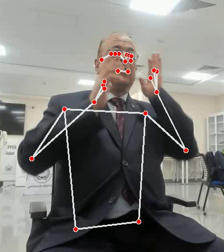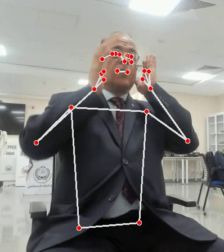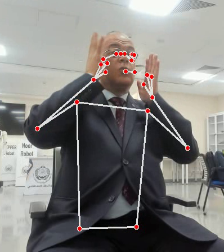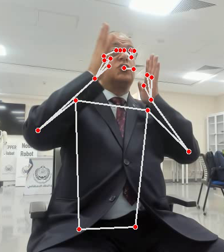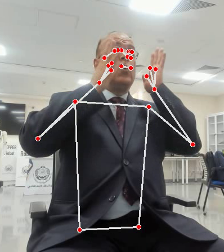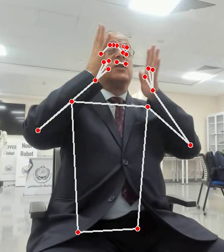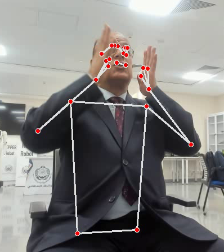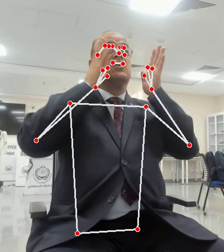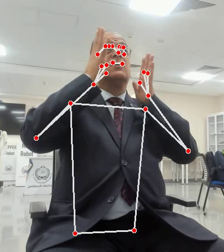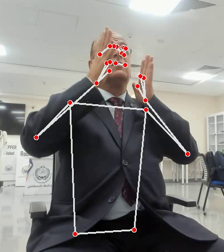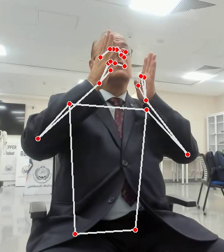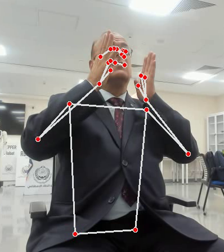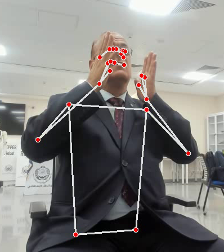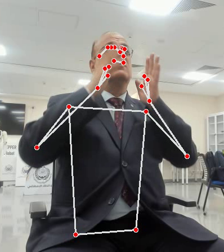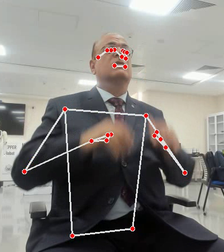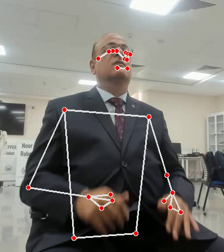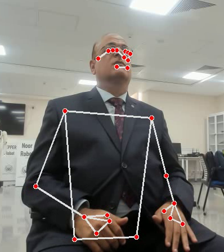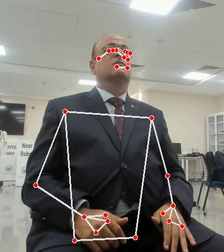moshwash